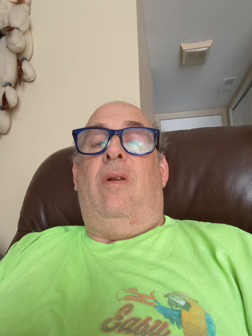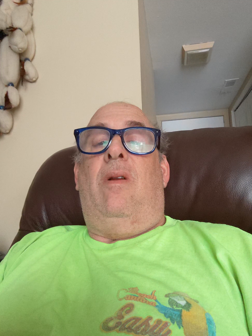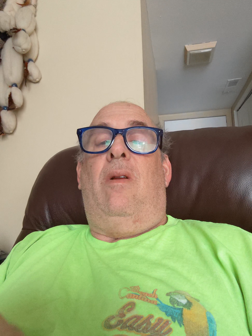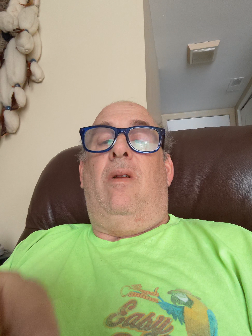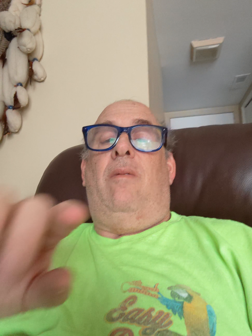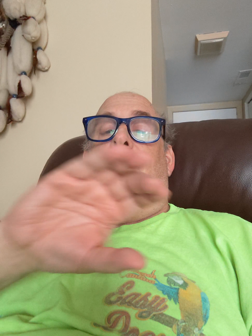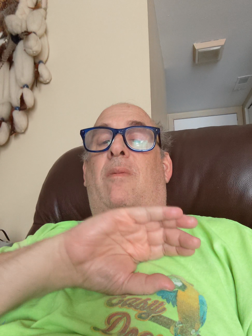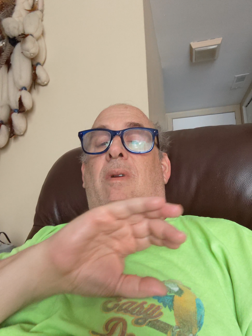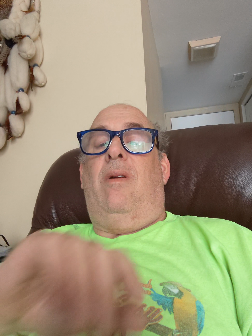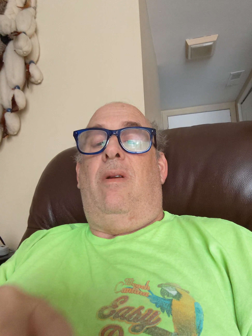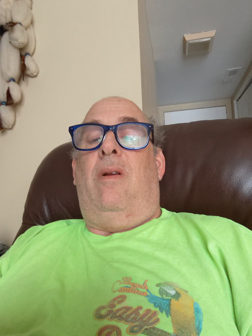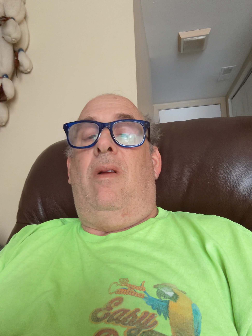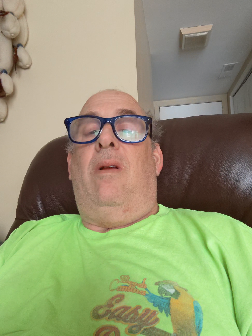police